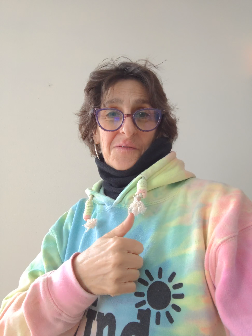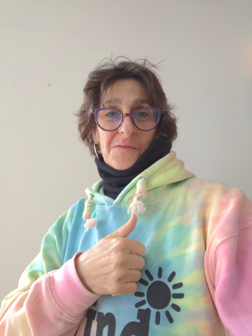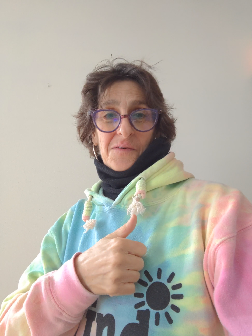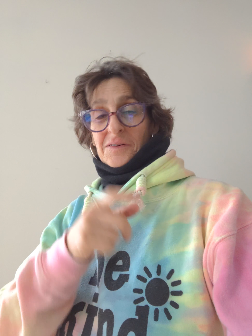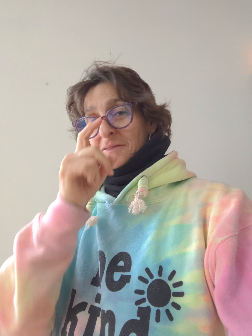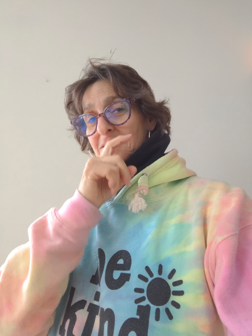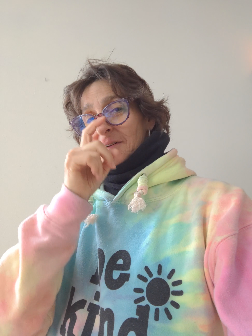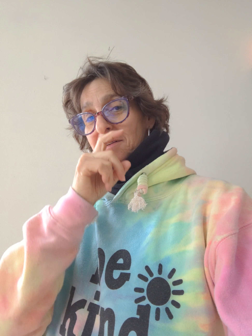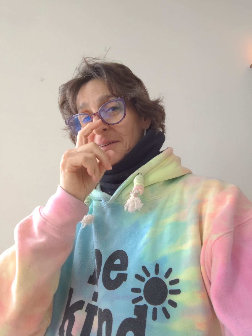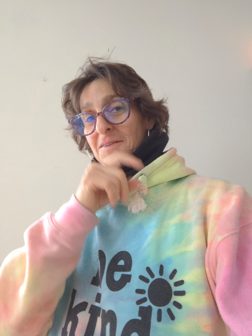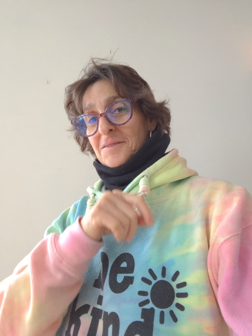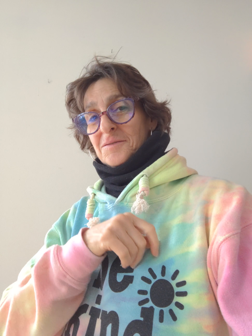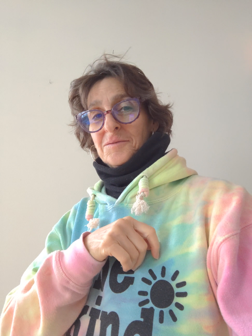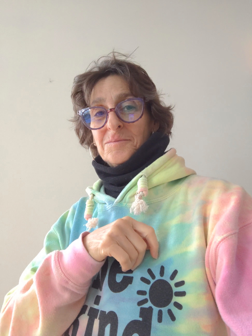doll